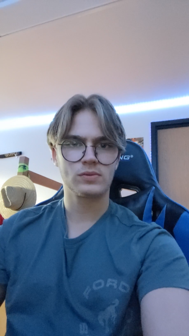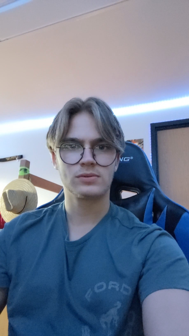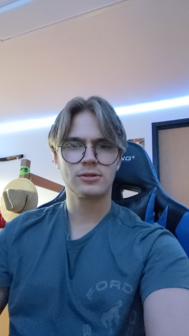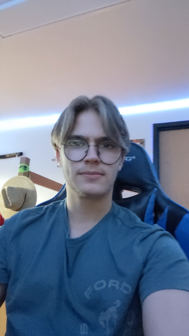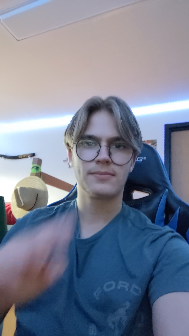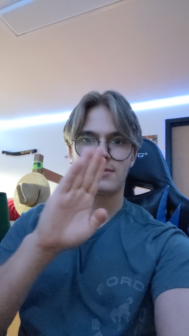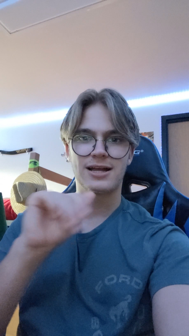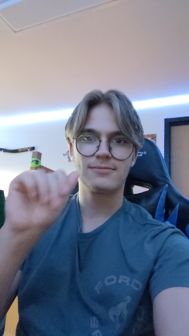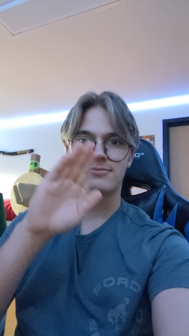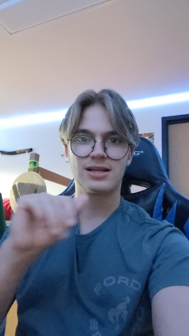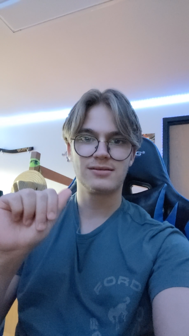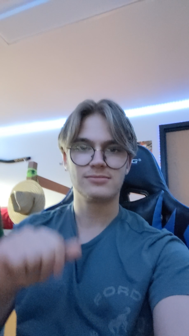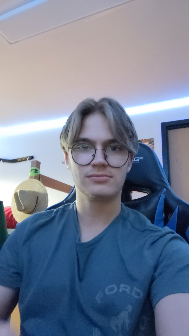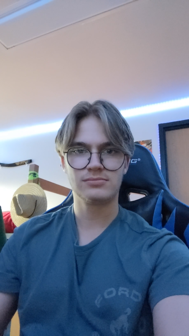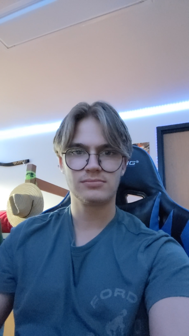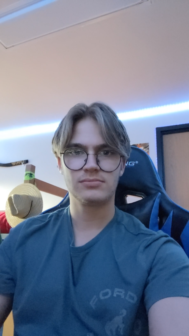baa baa